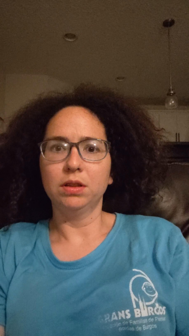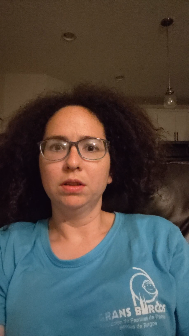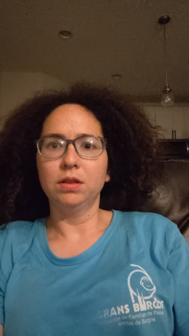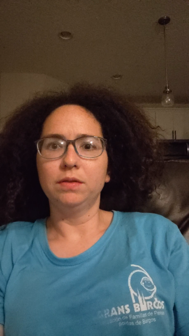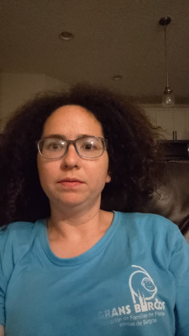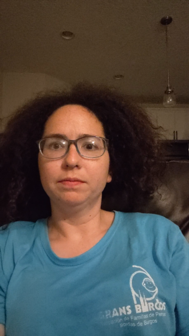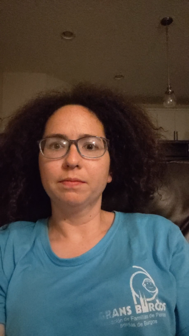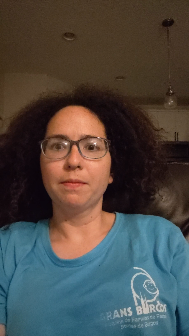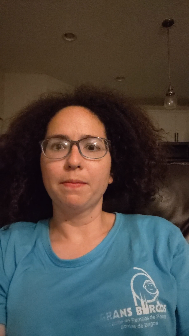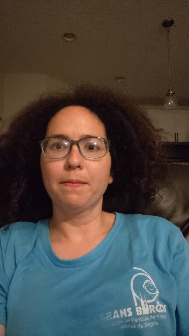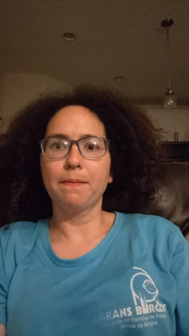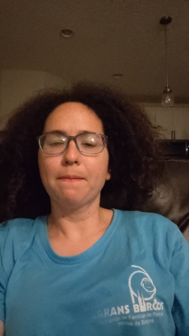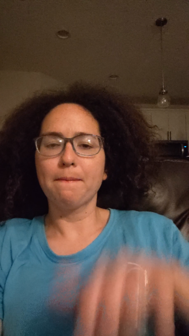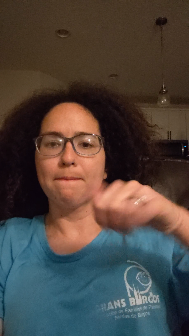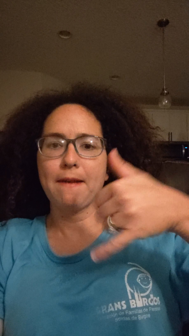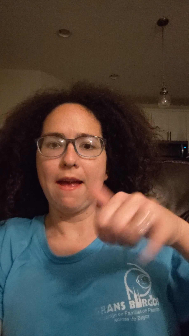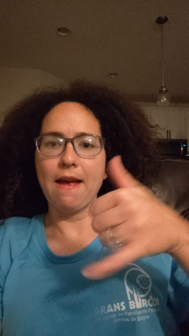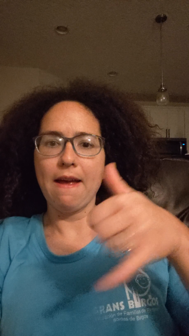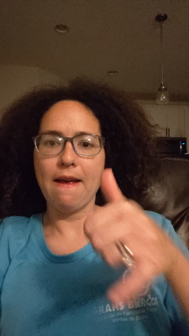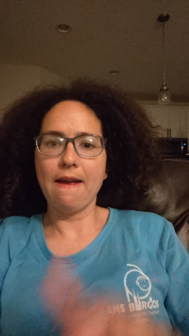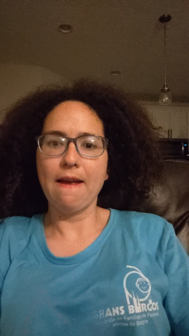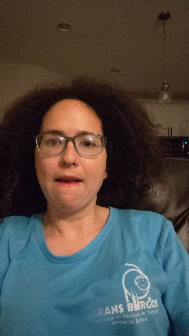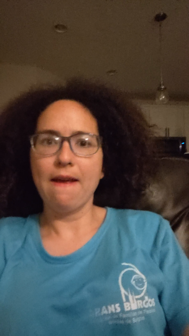party